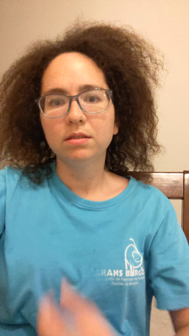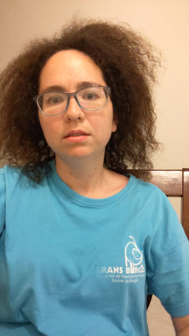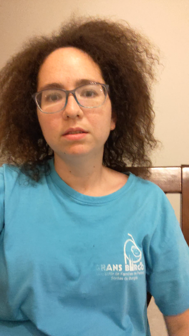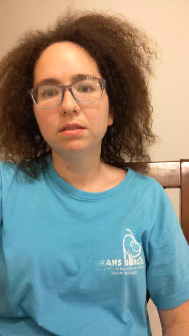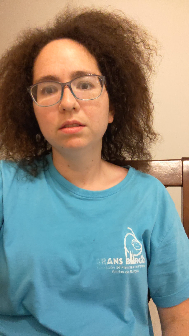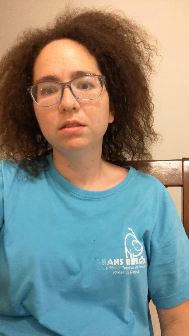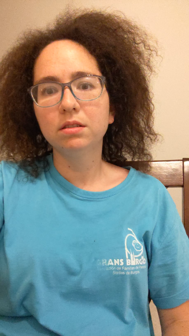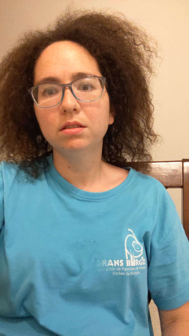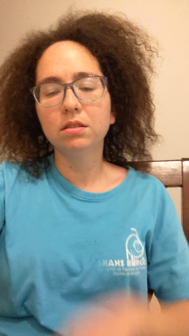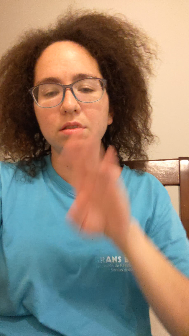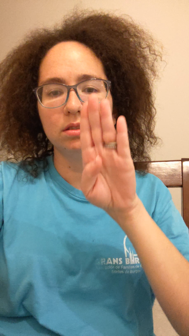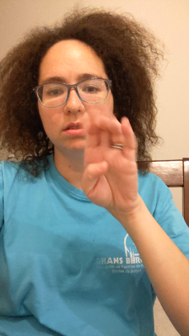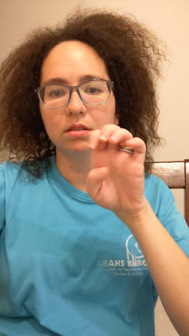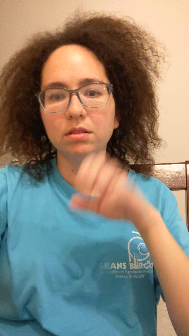be